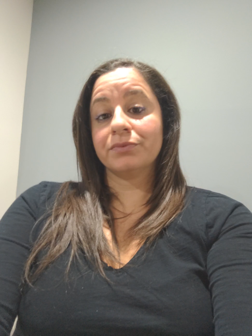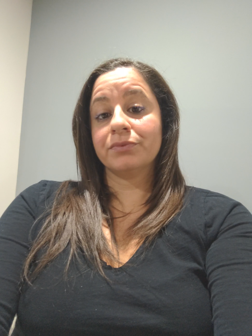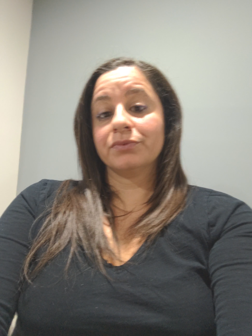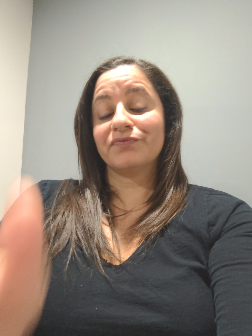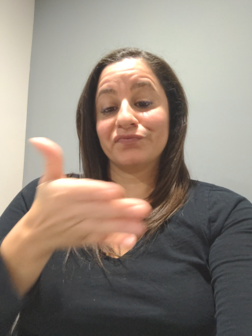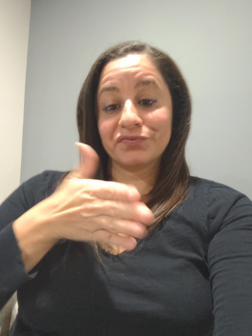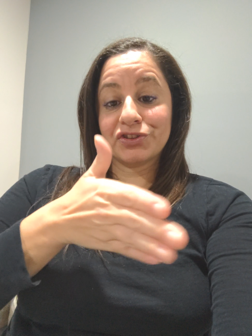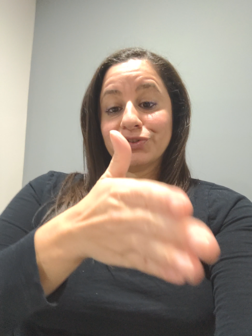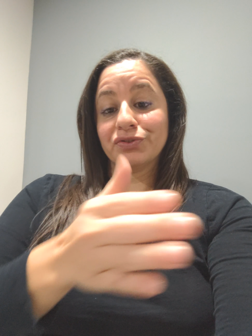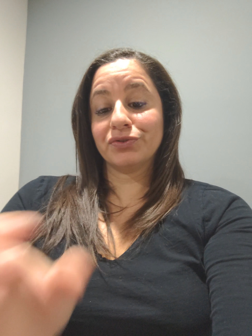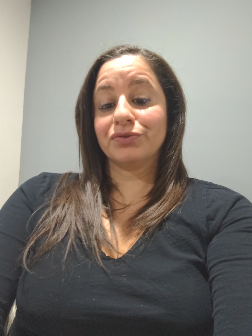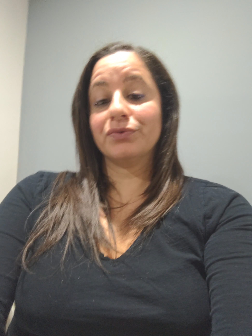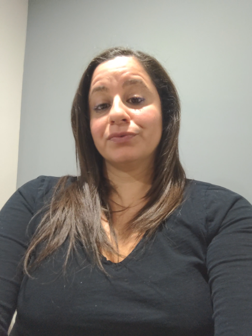fish